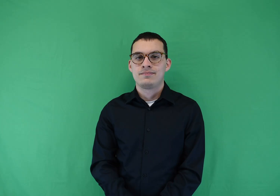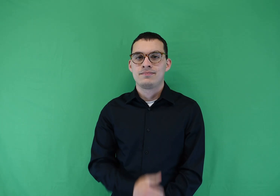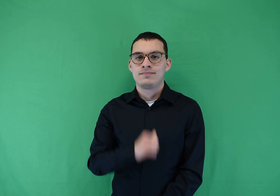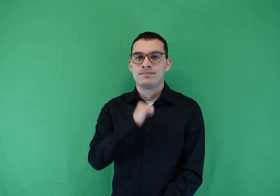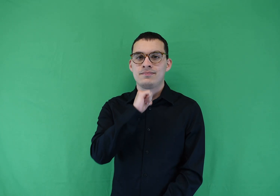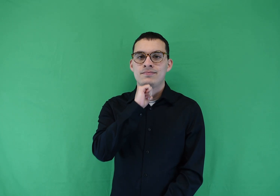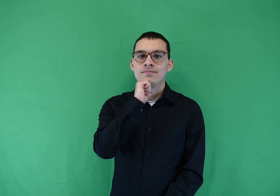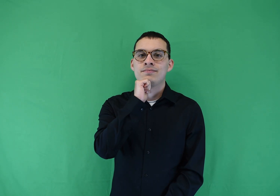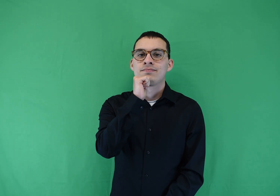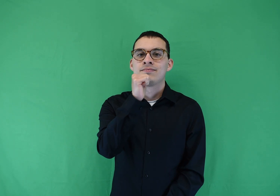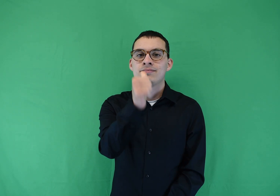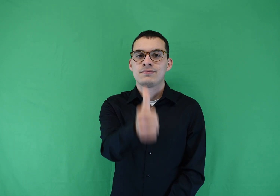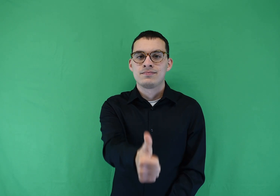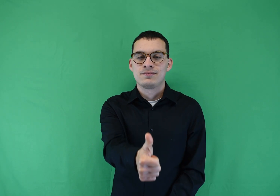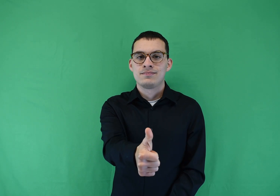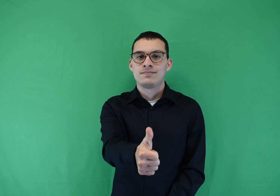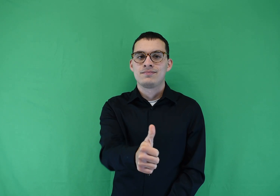nada